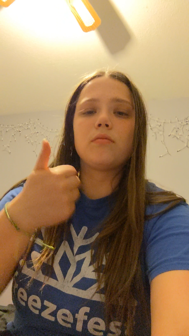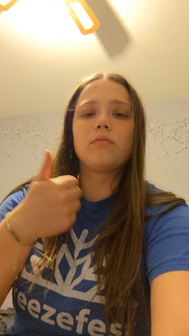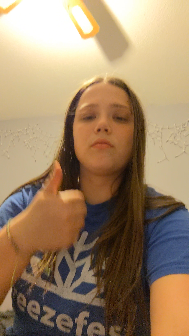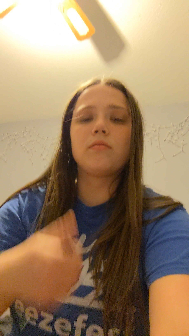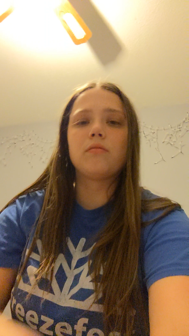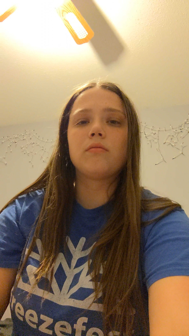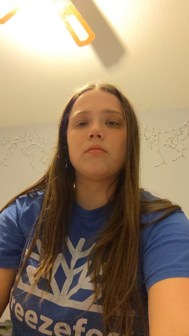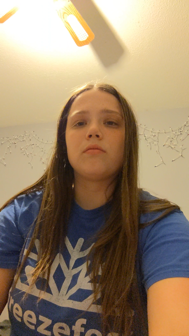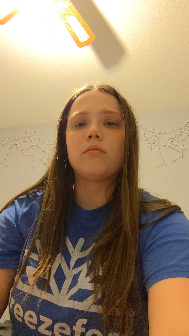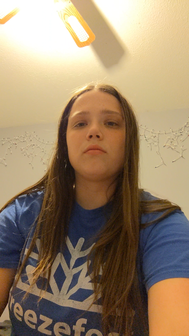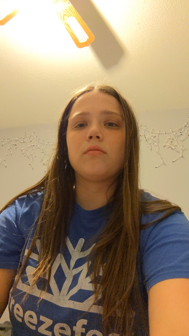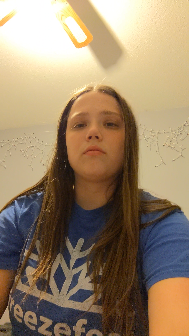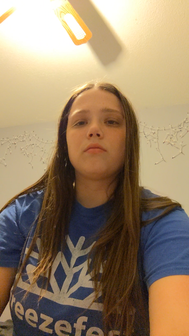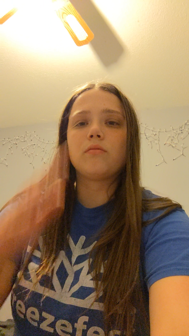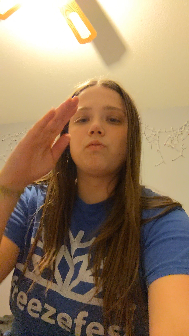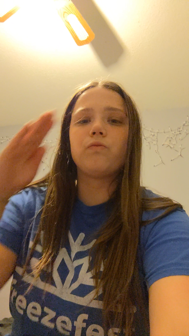roof